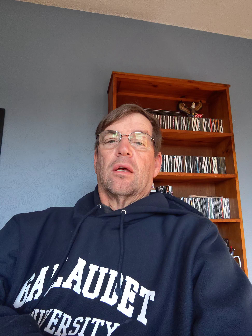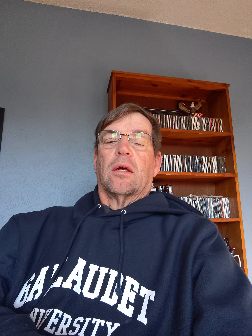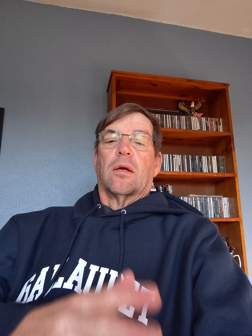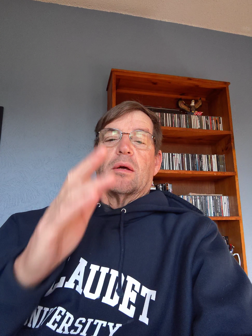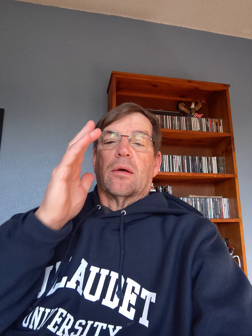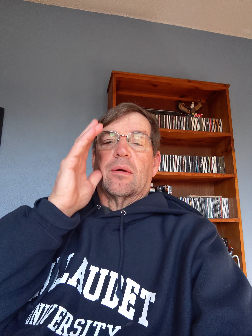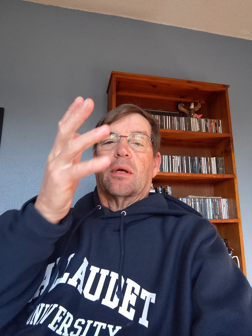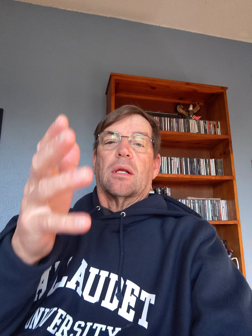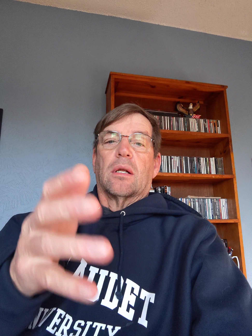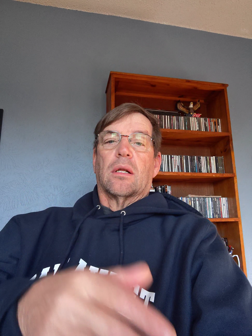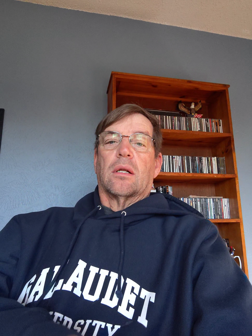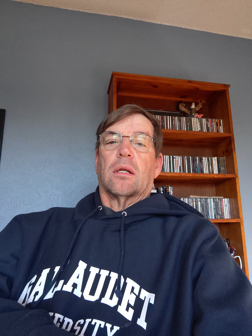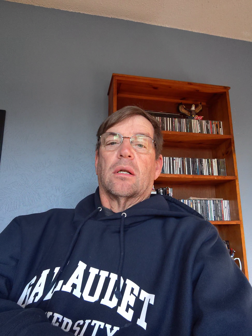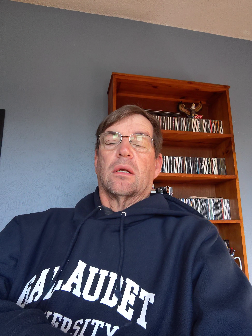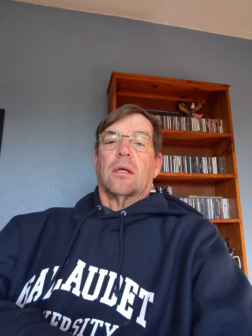will